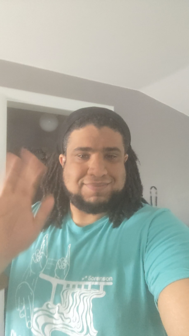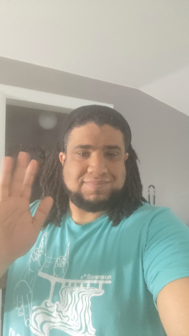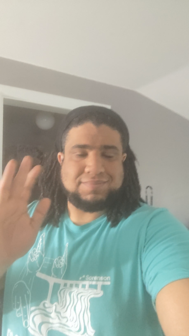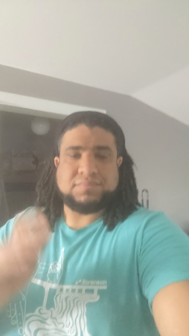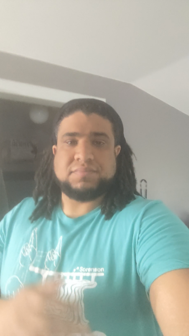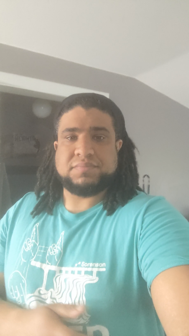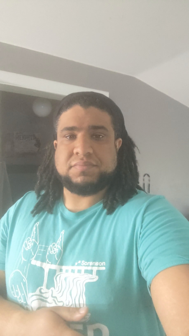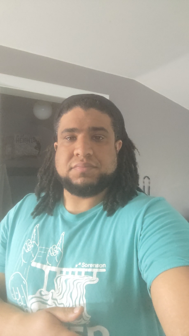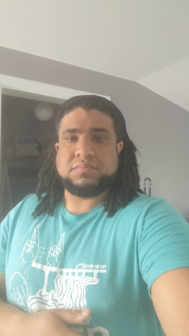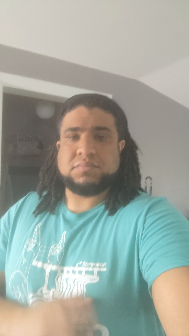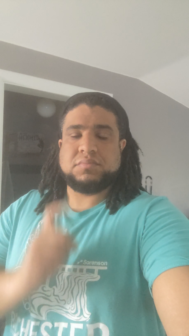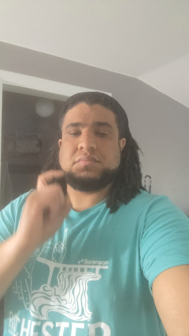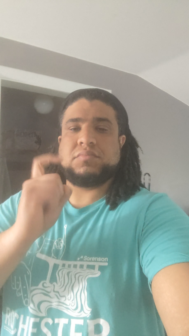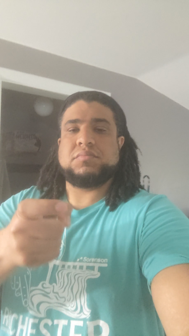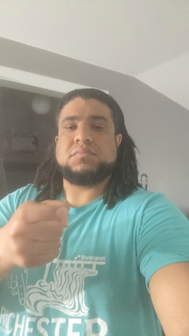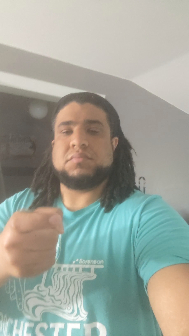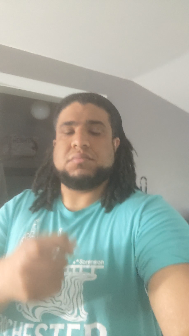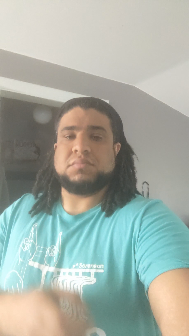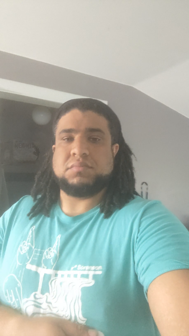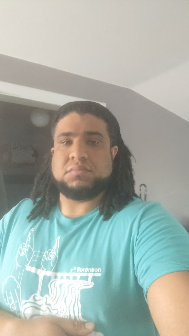present